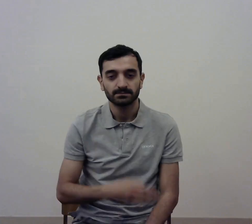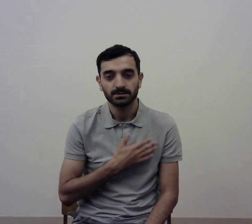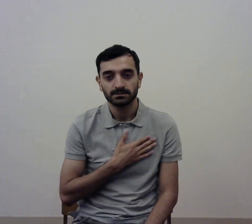mən